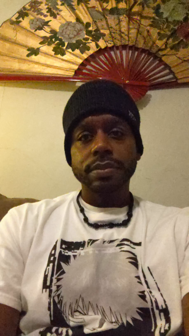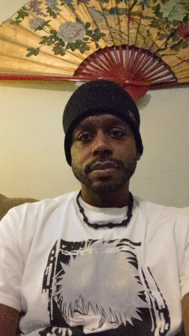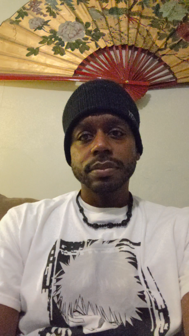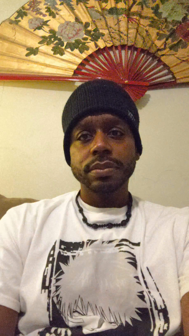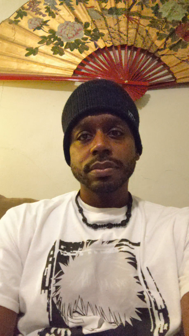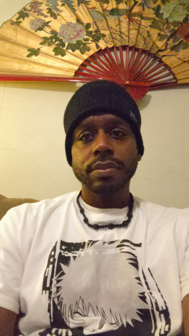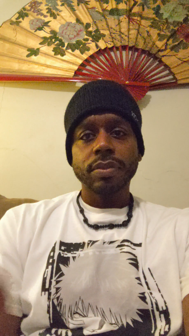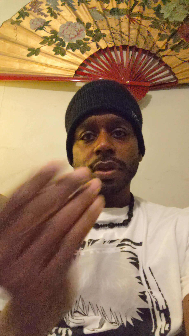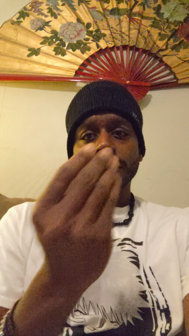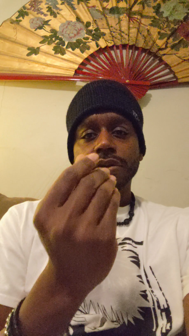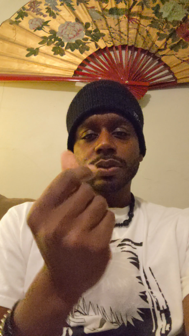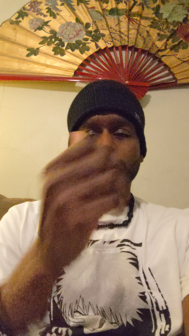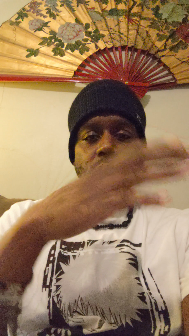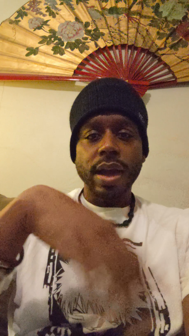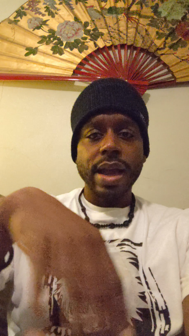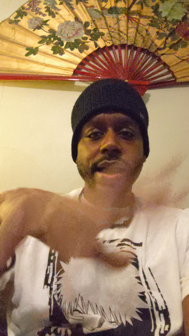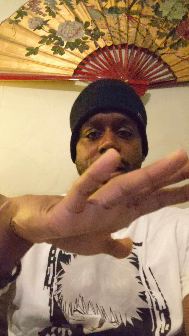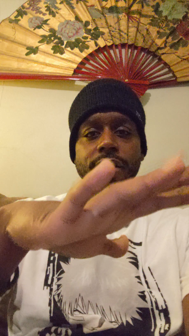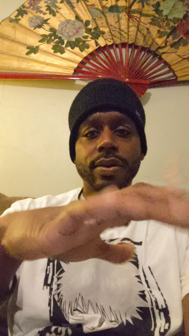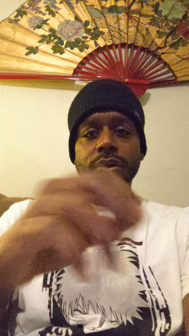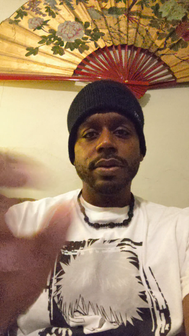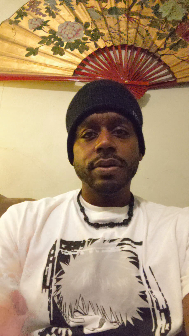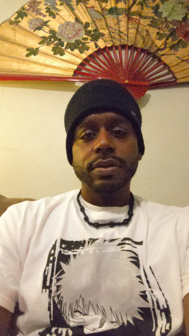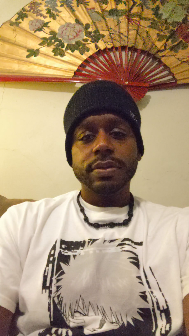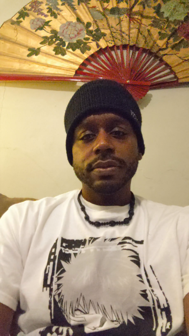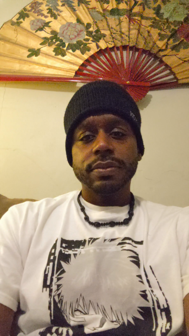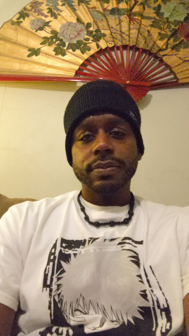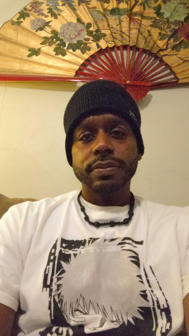garden